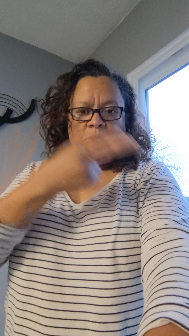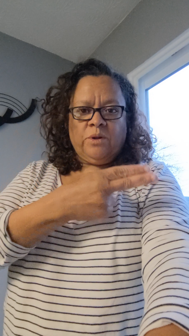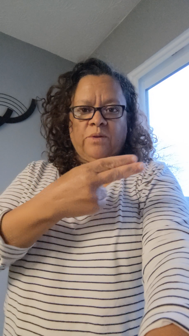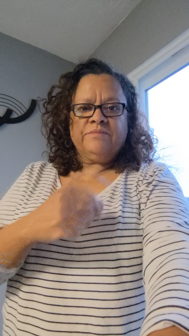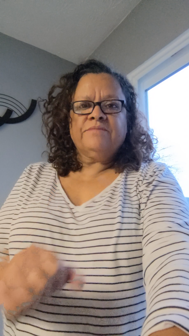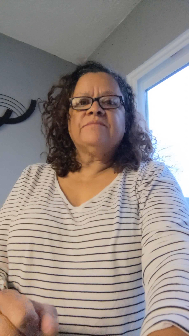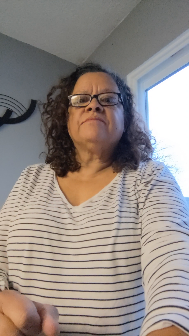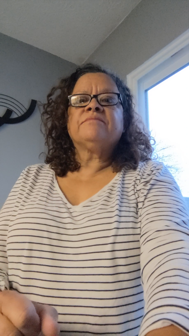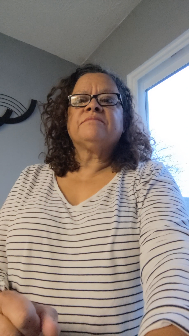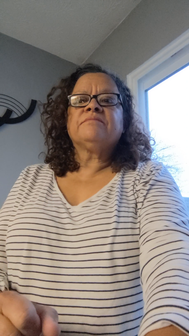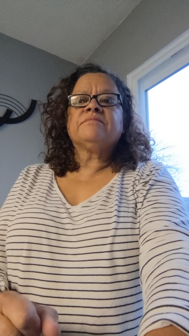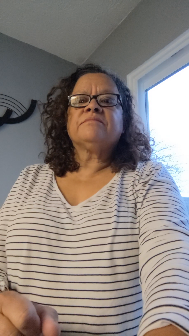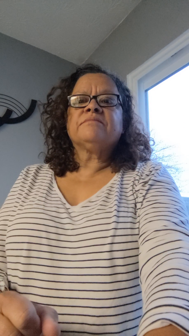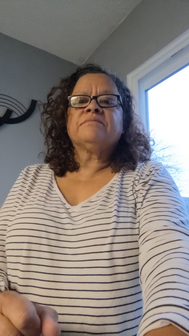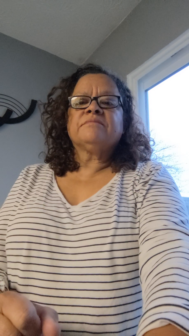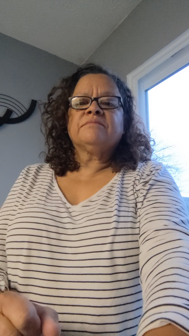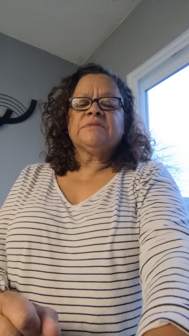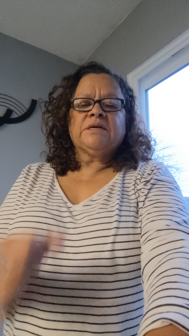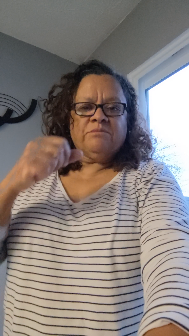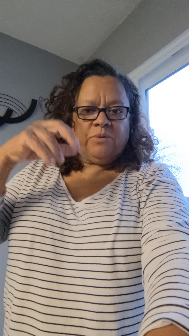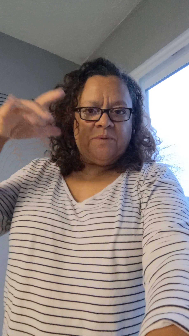bubbles